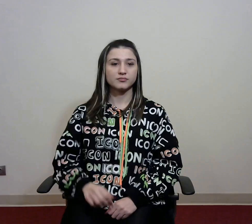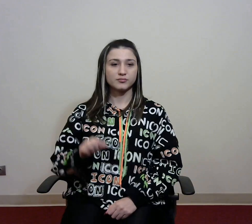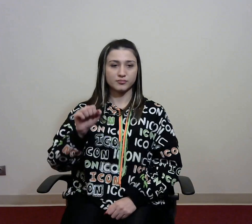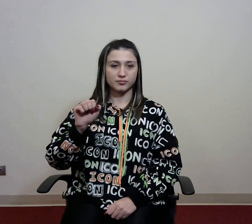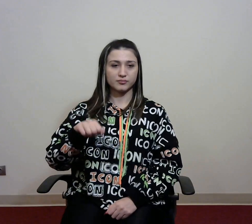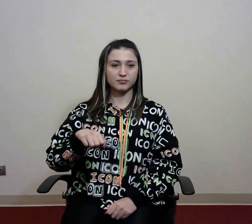olar